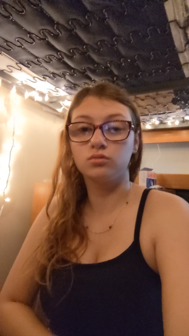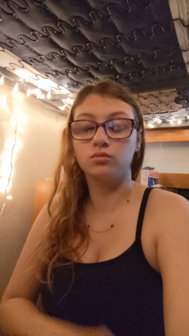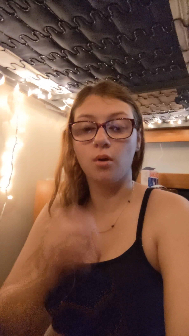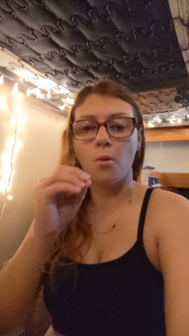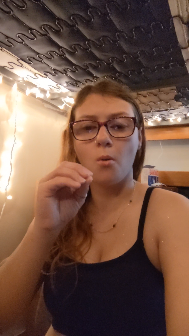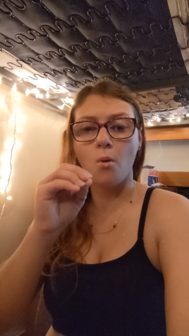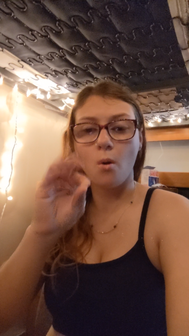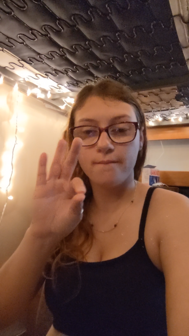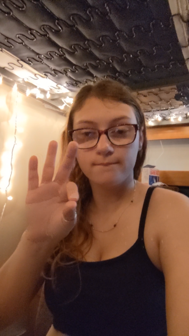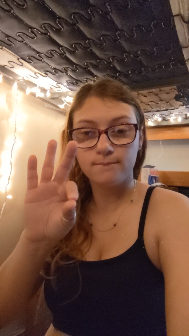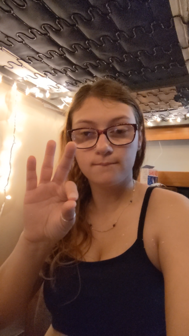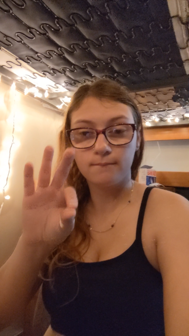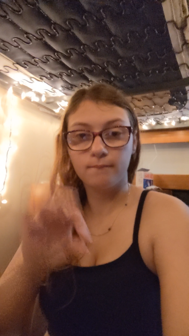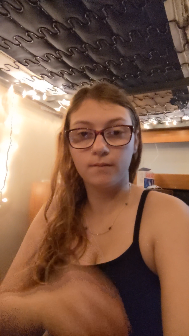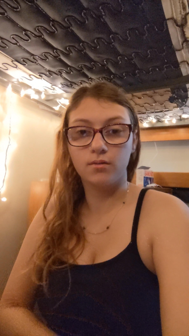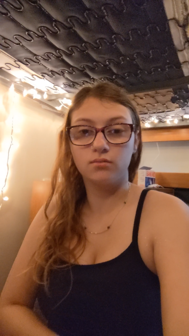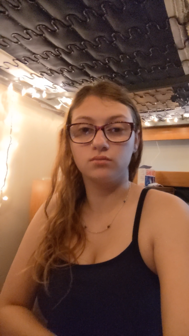of